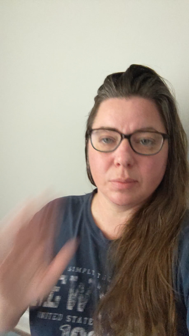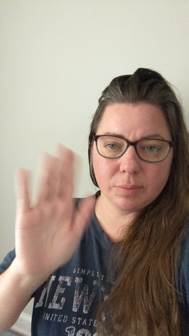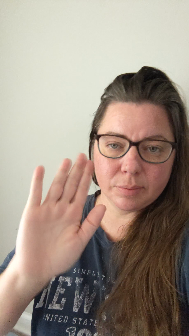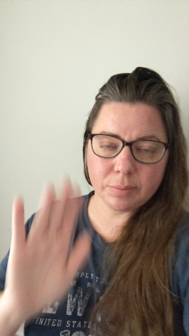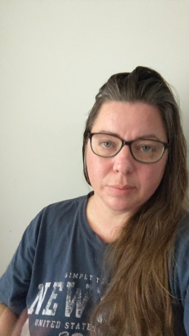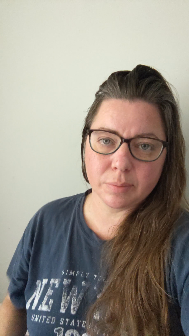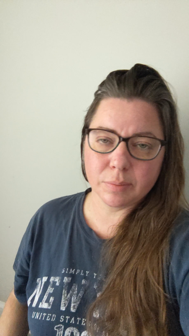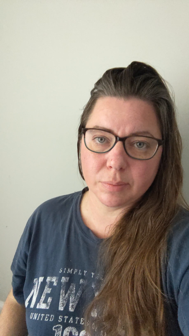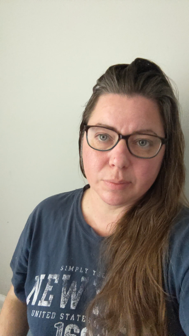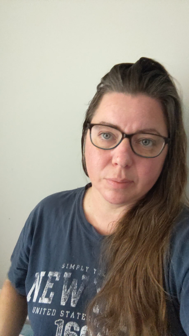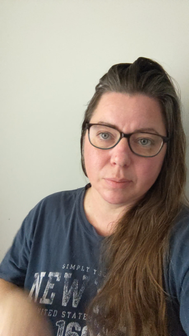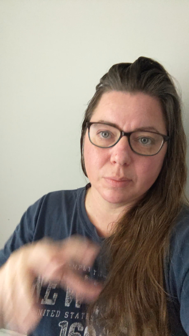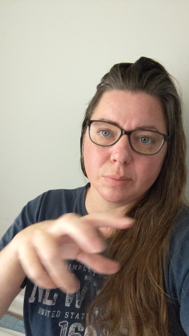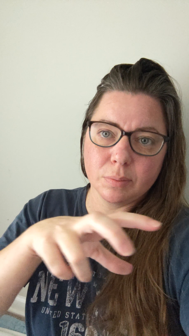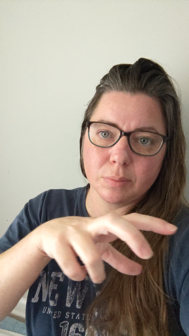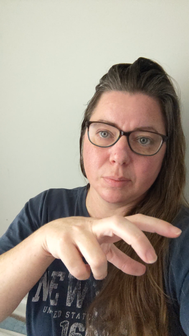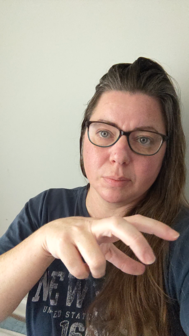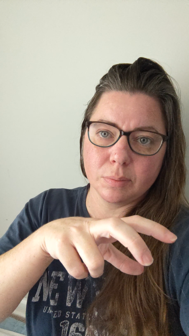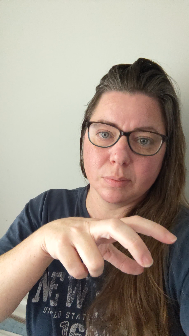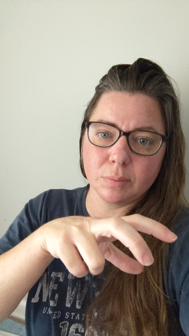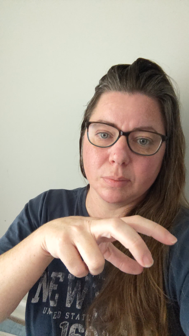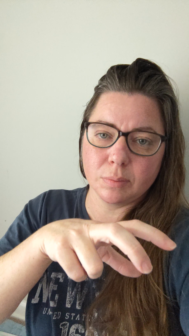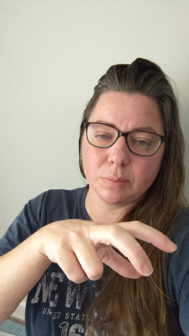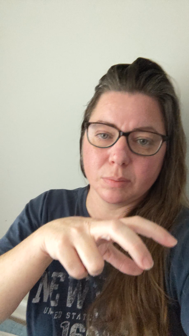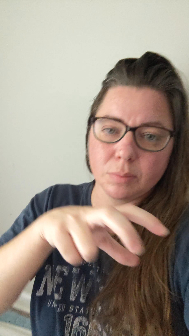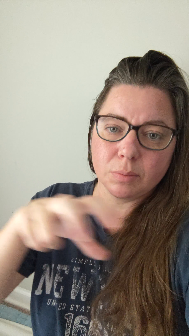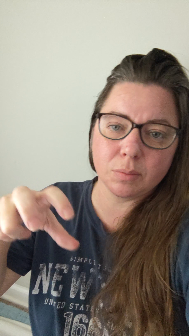porch